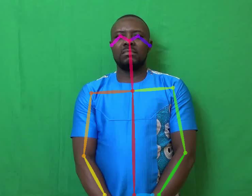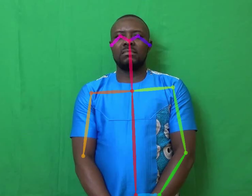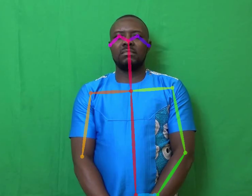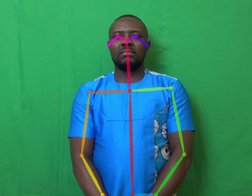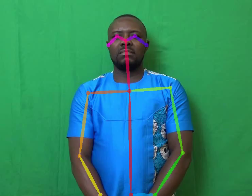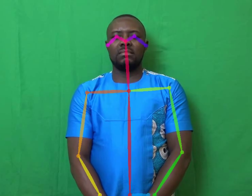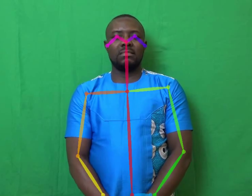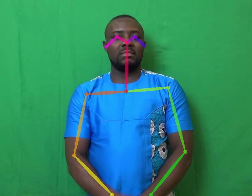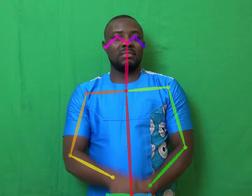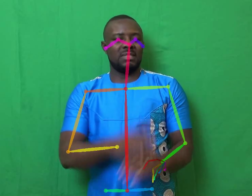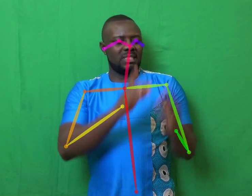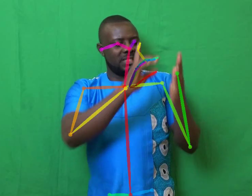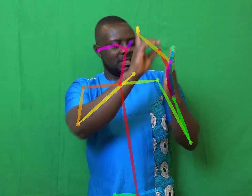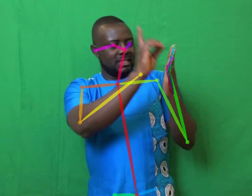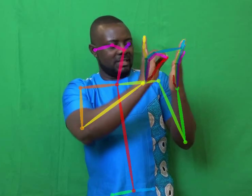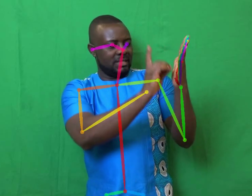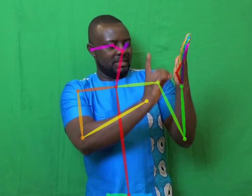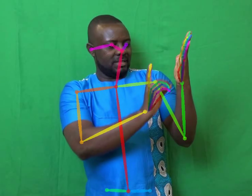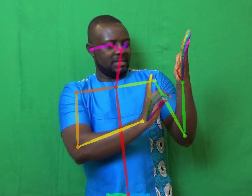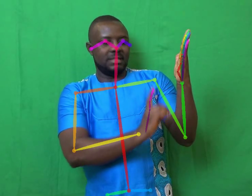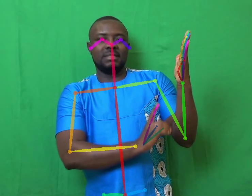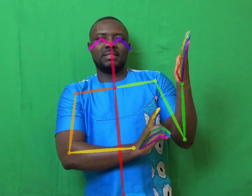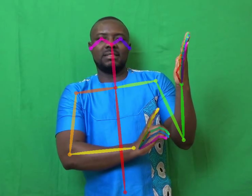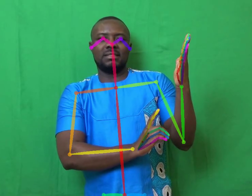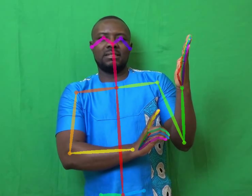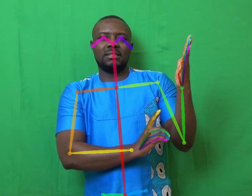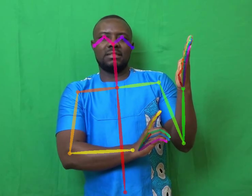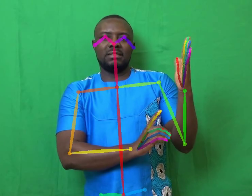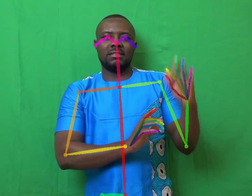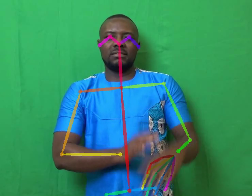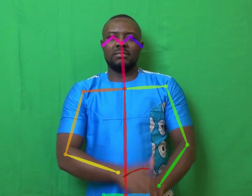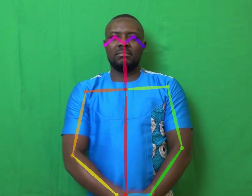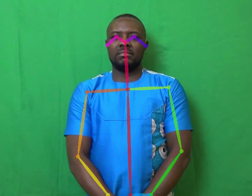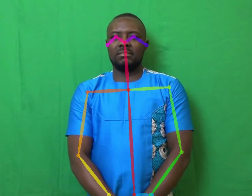design